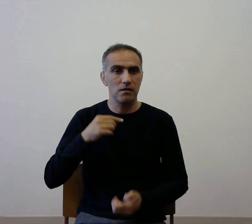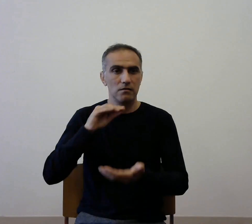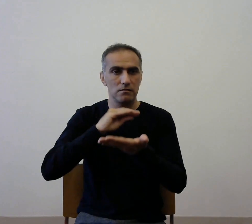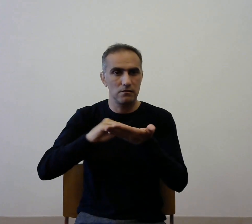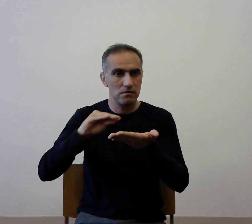yazı